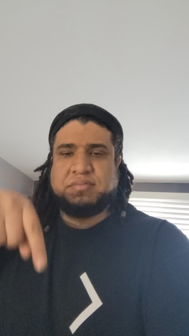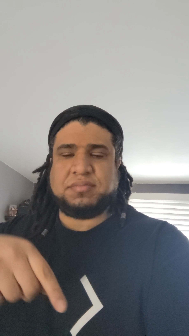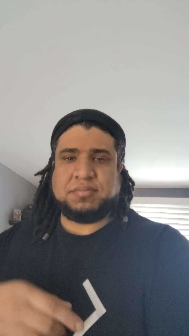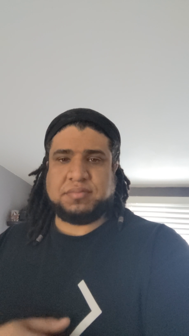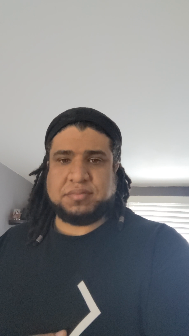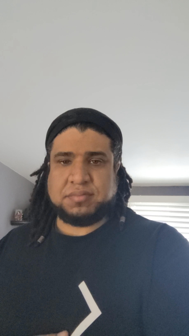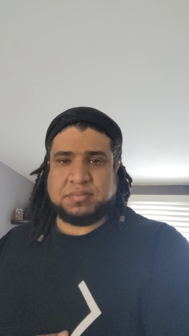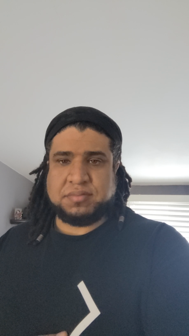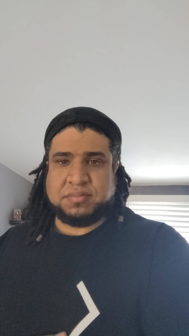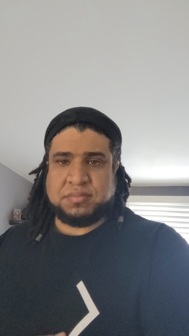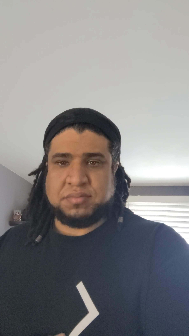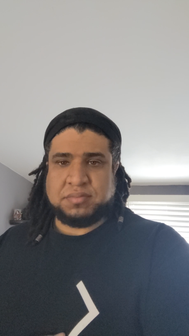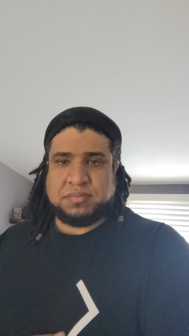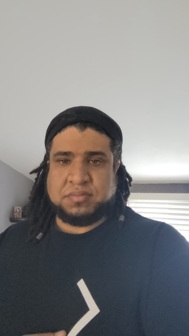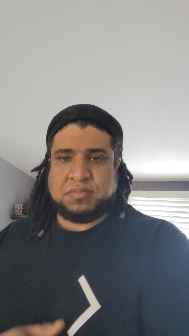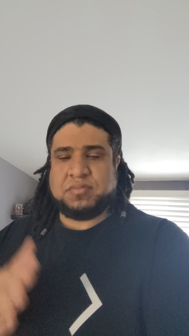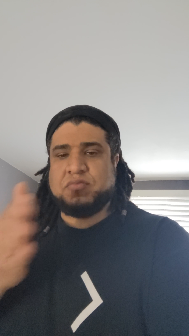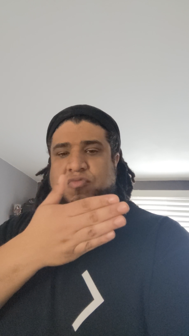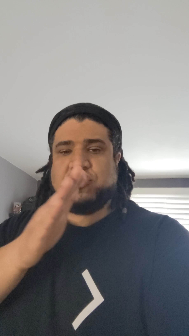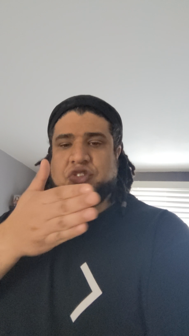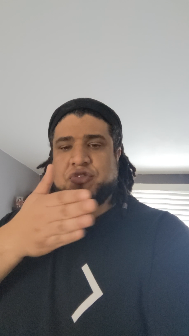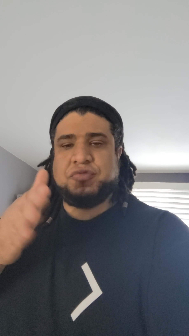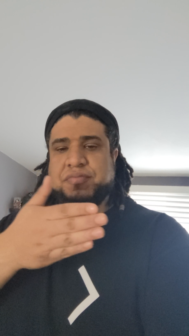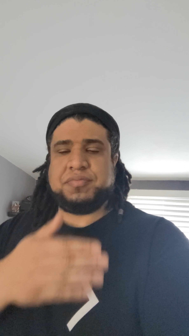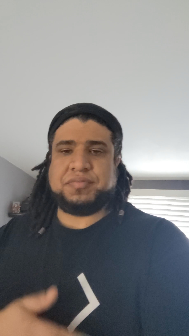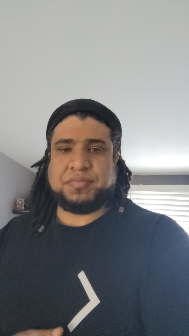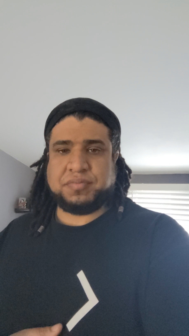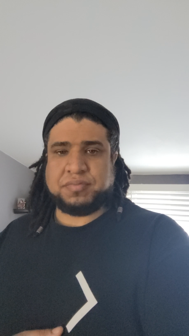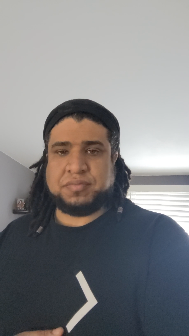share